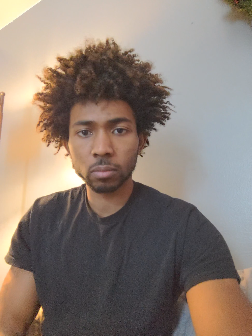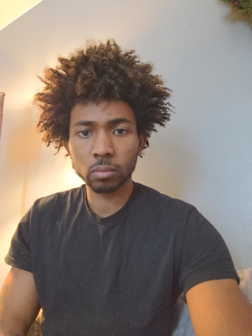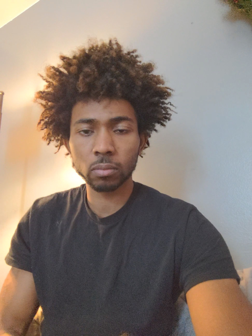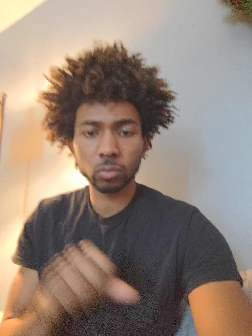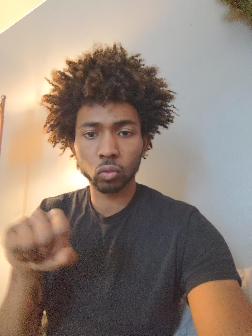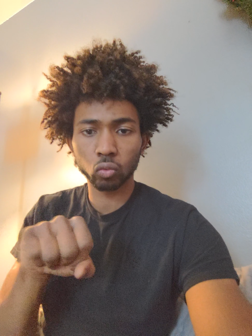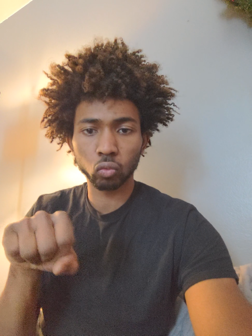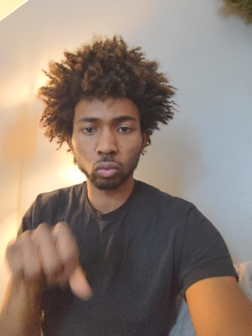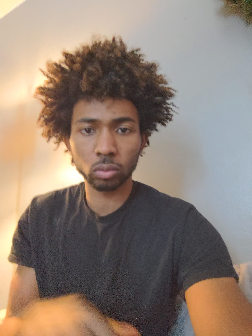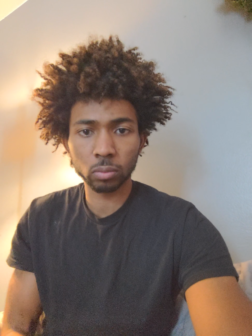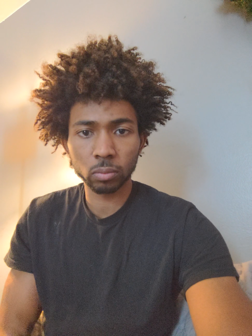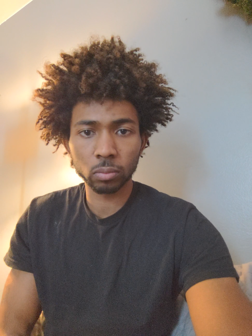shoe